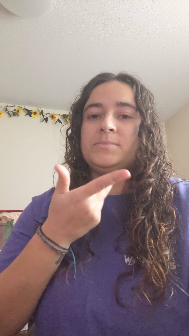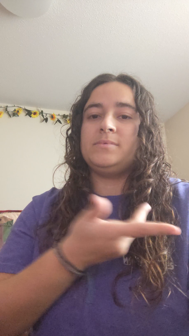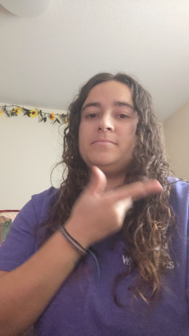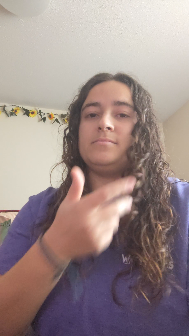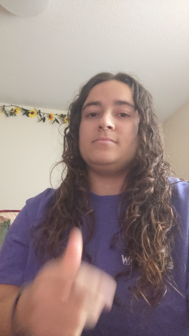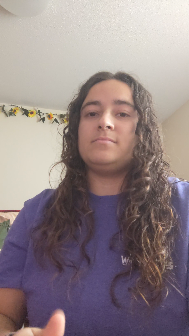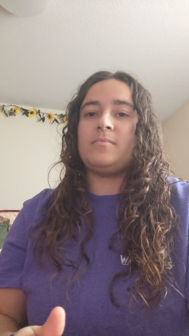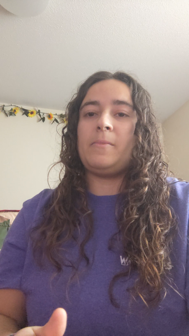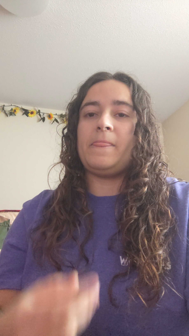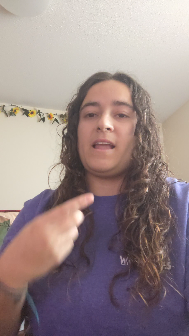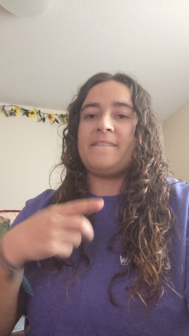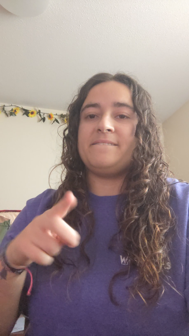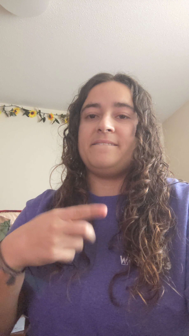knife